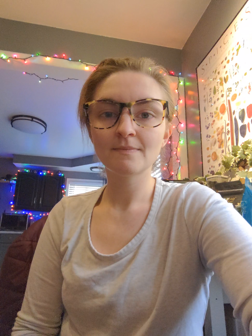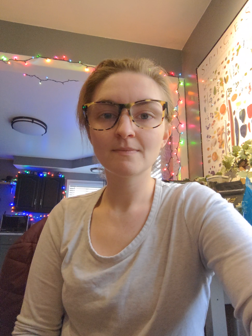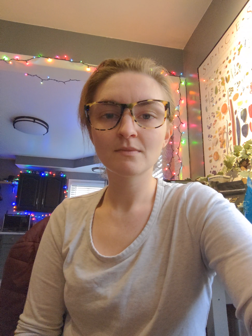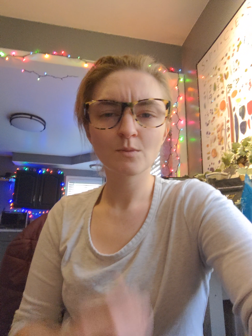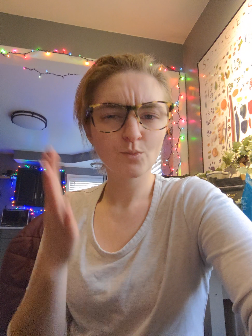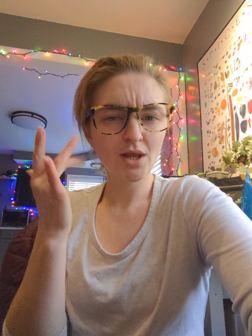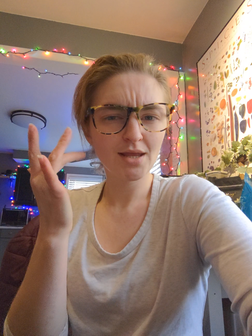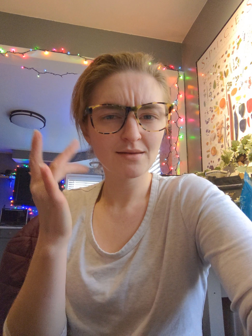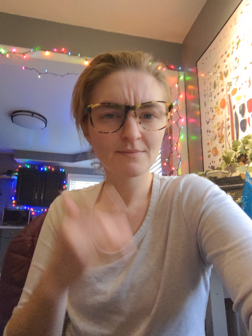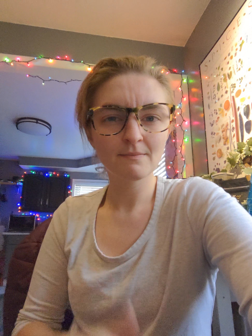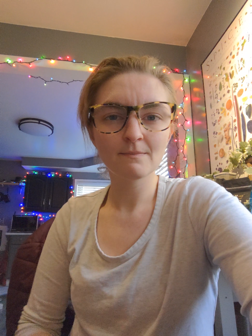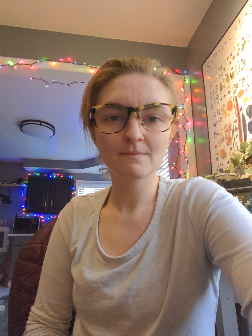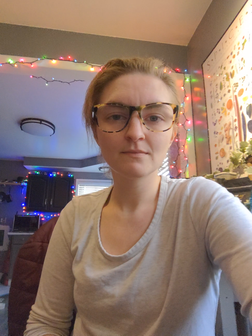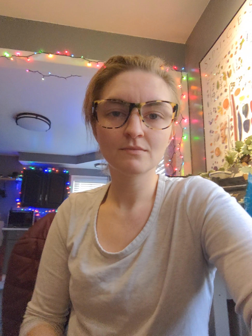why